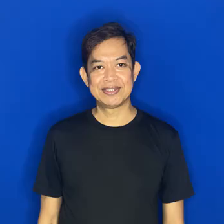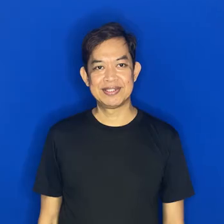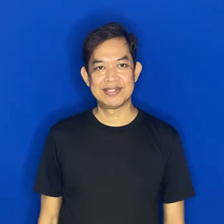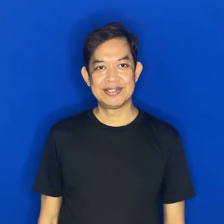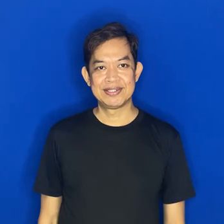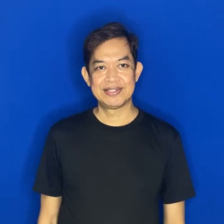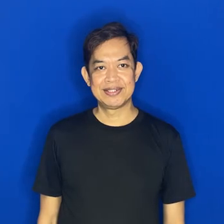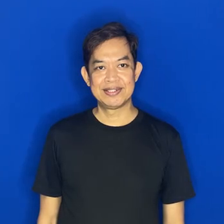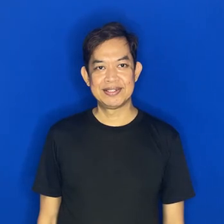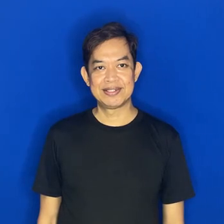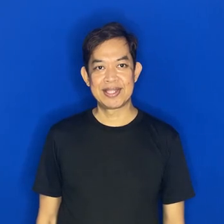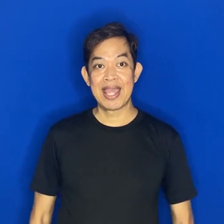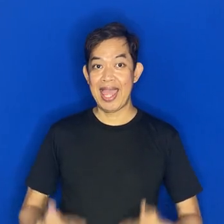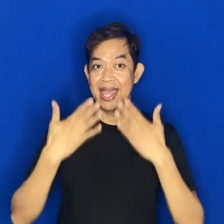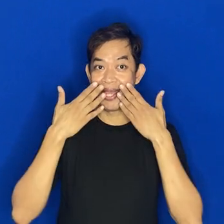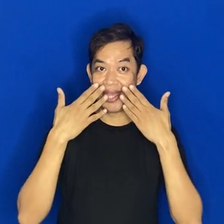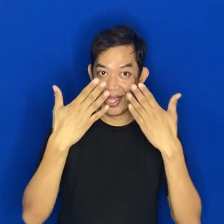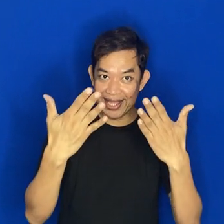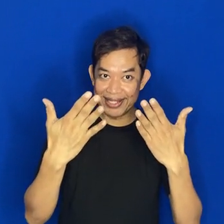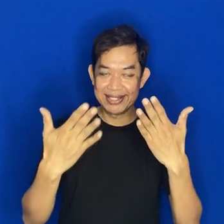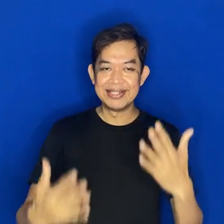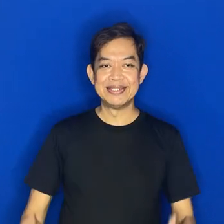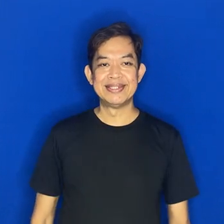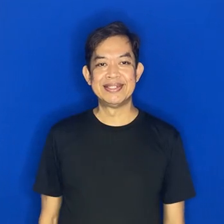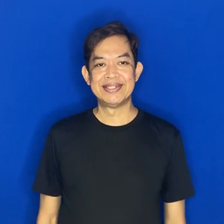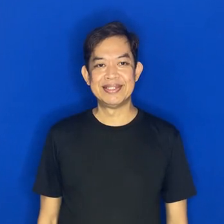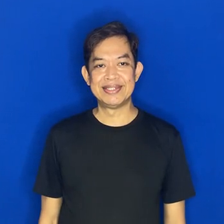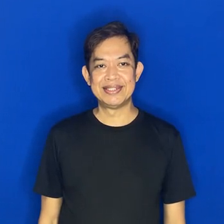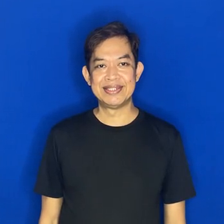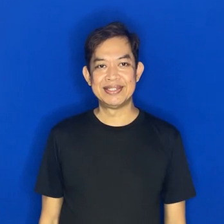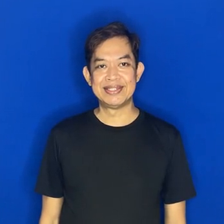thank you